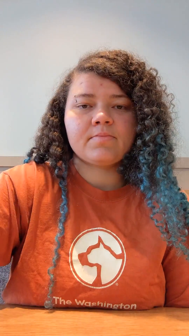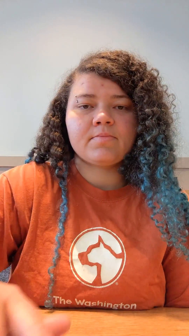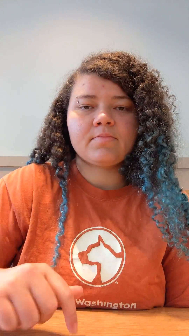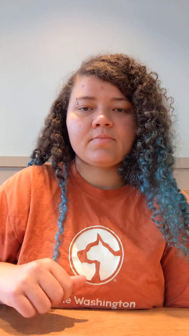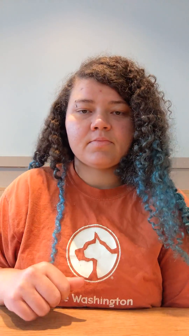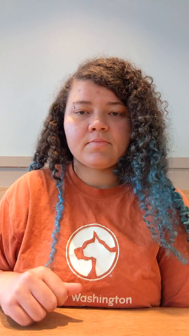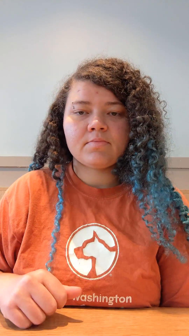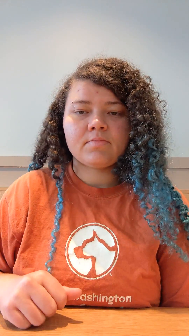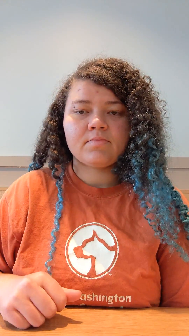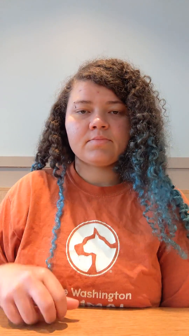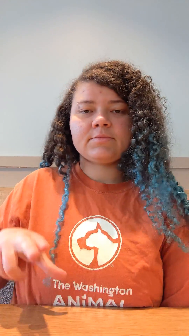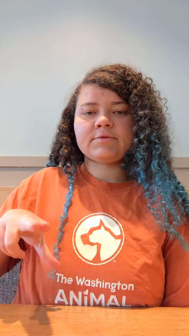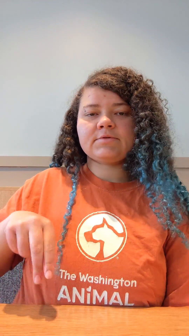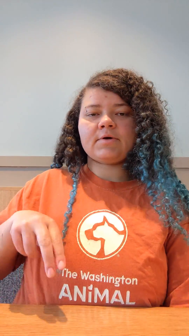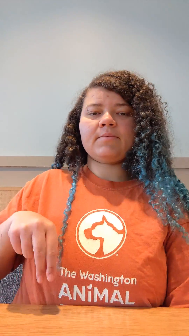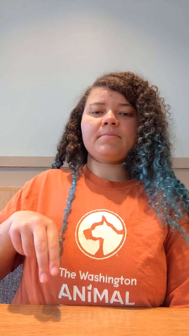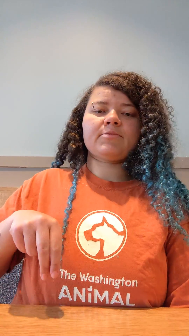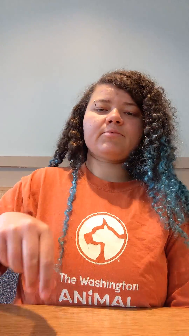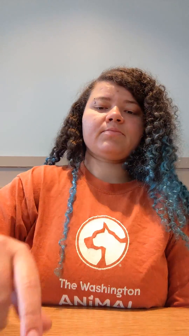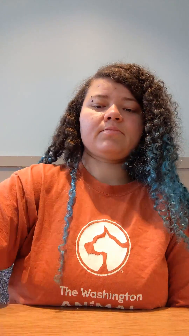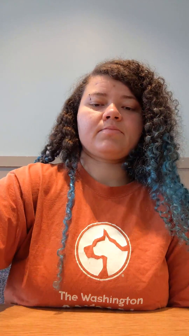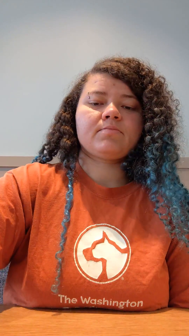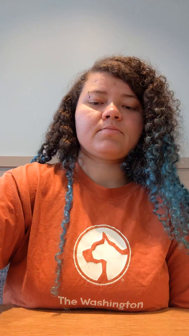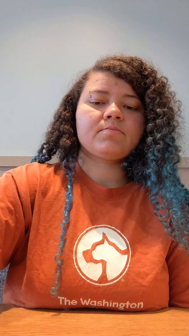diaper